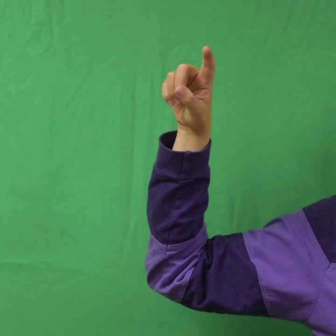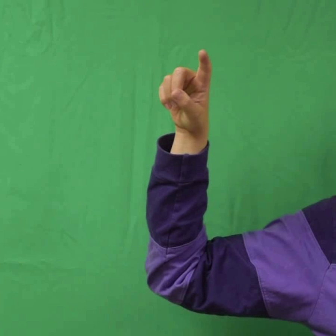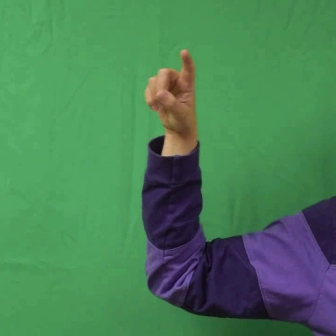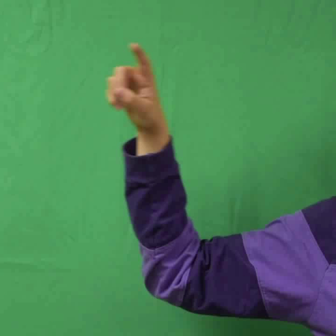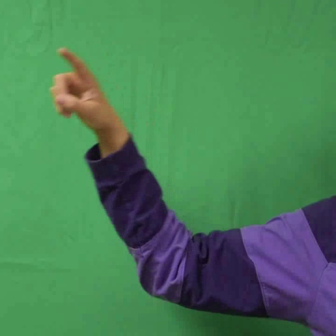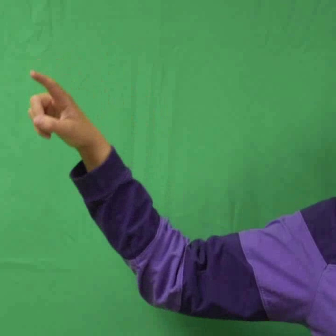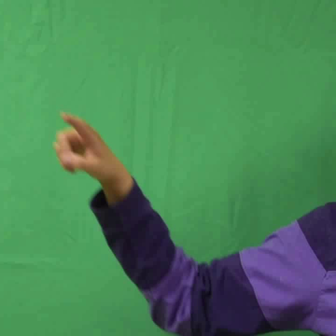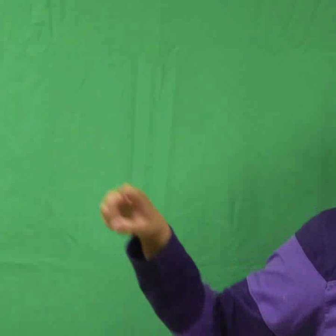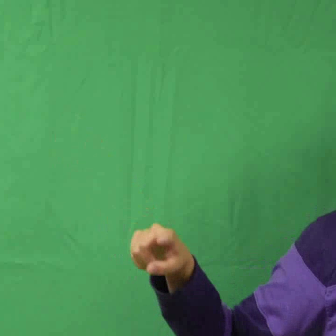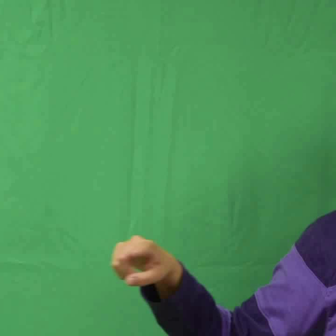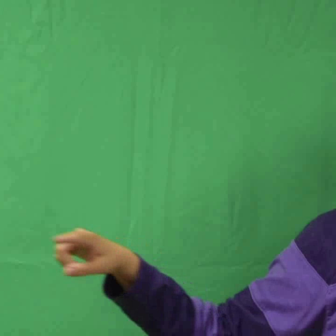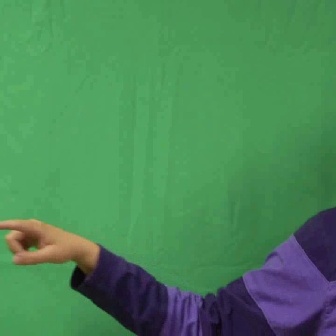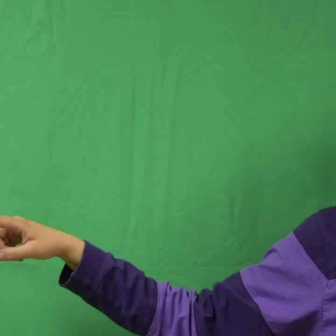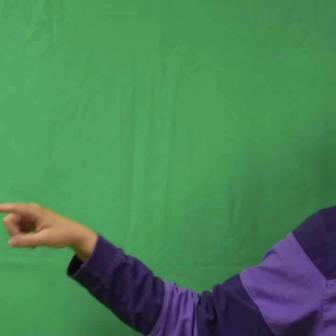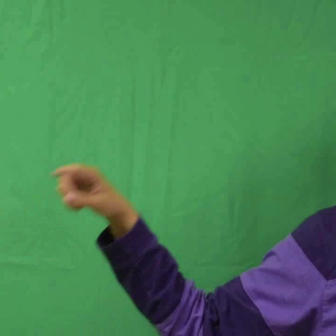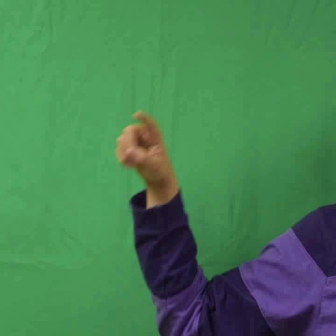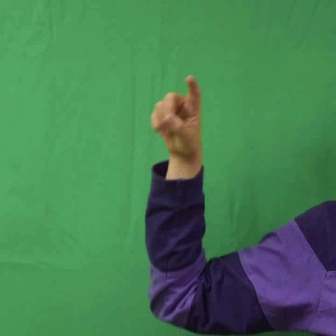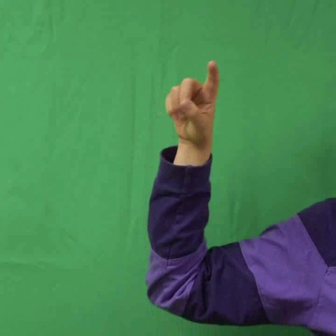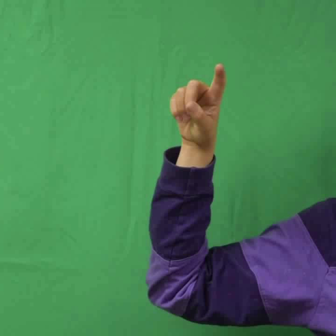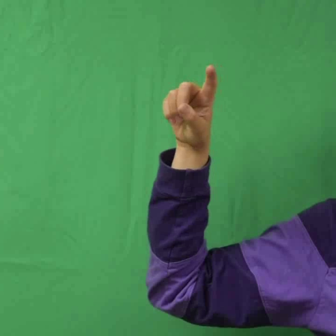Z